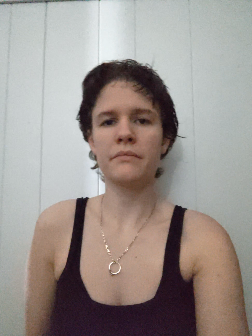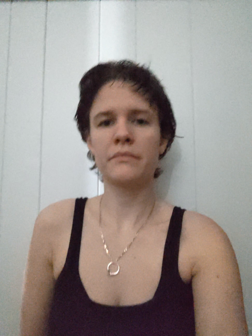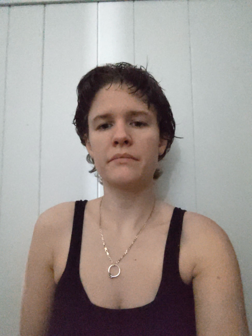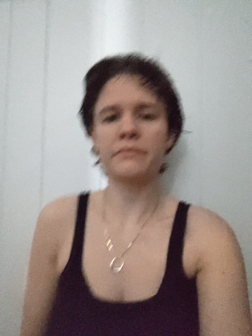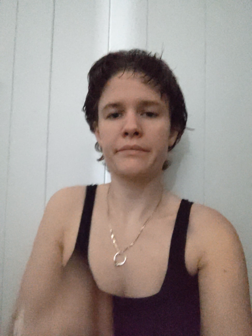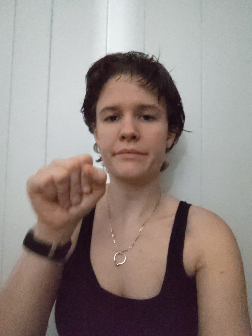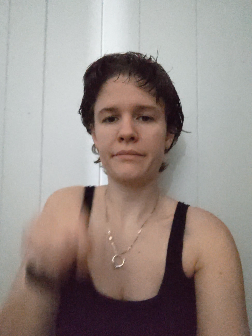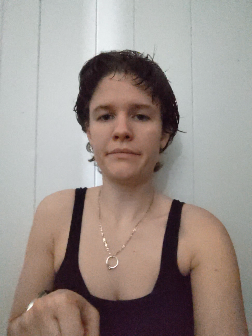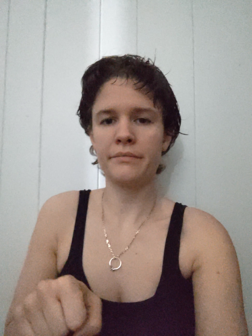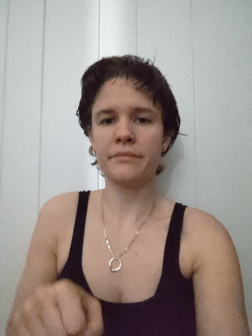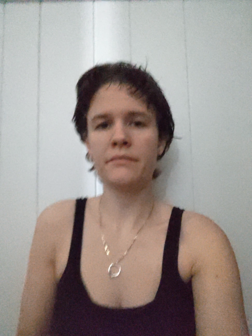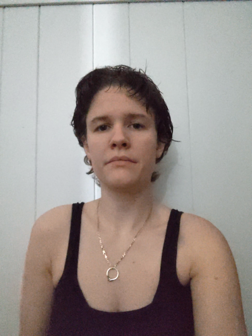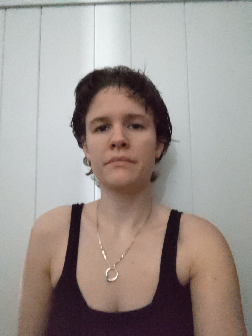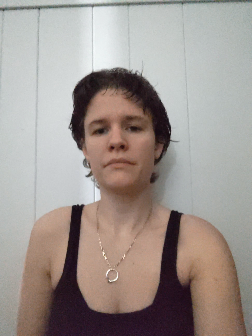can